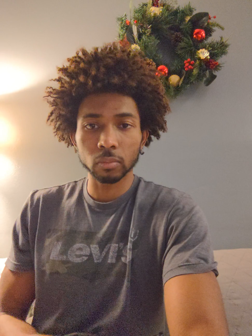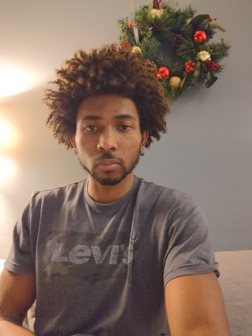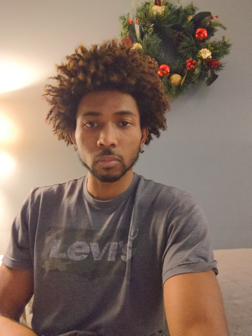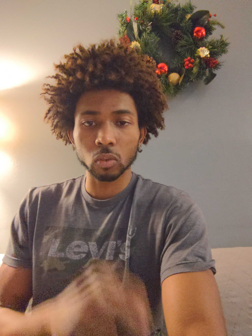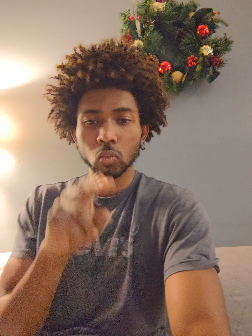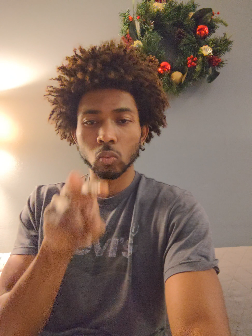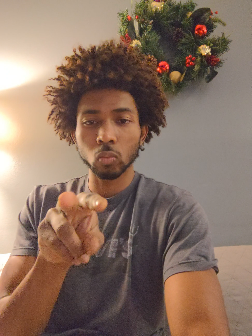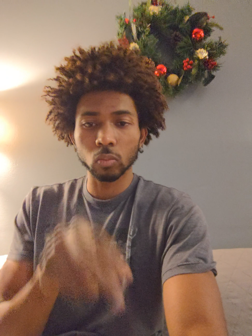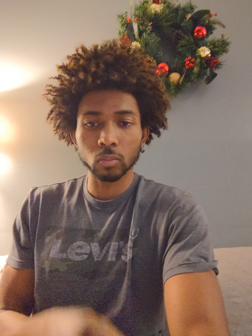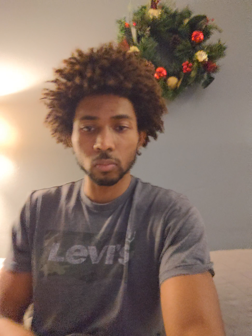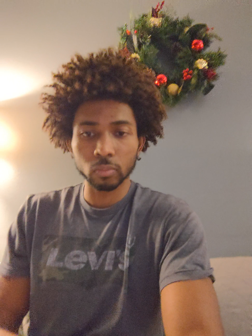look